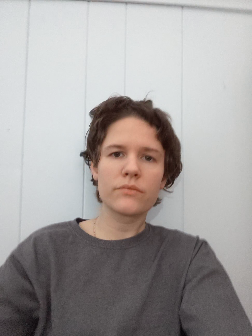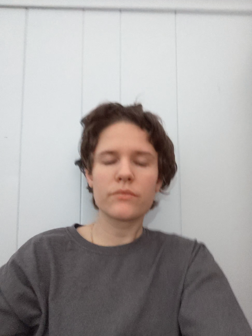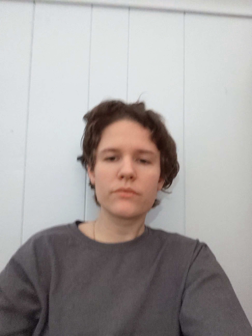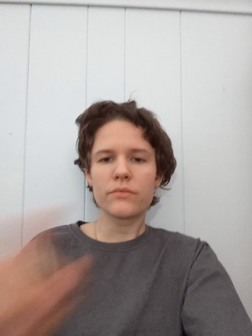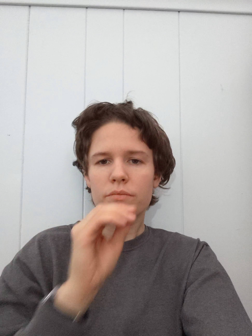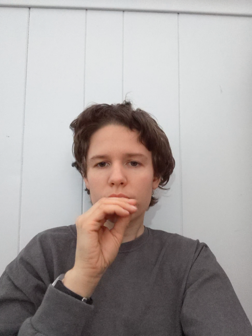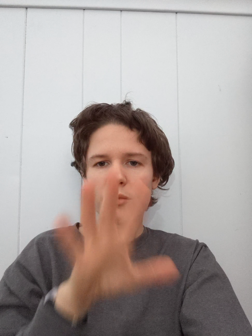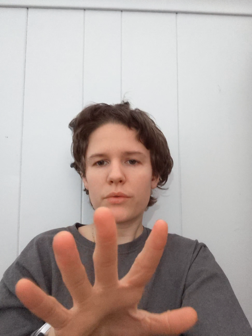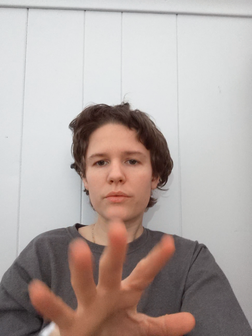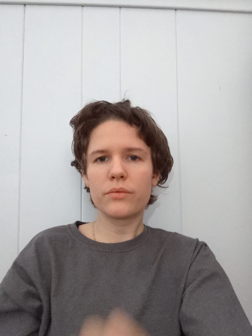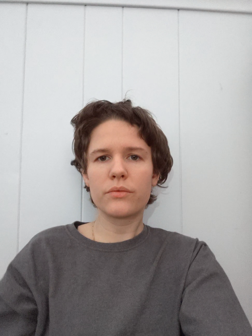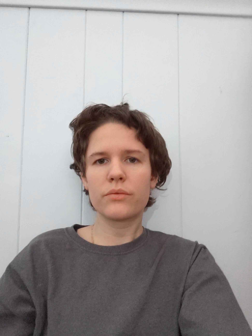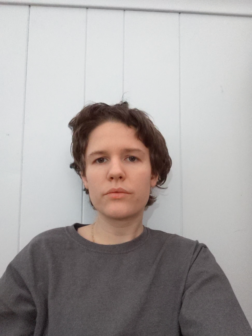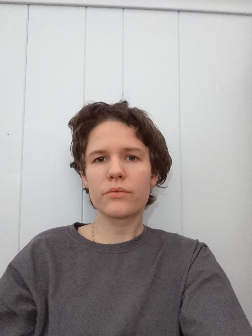blow